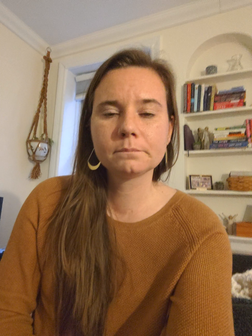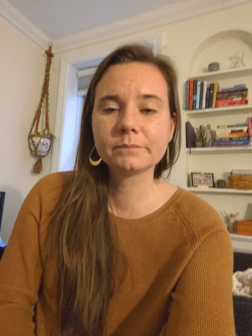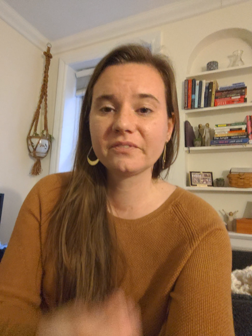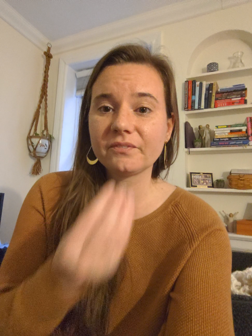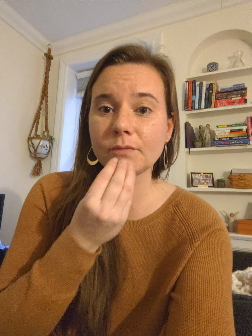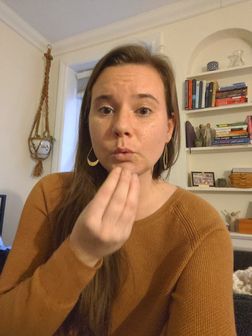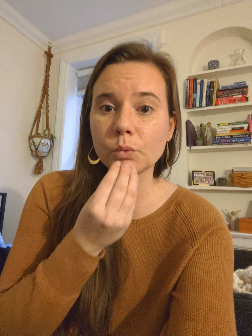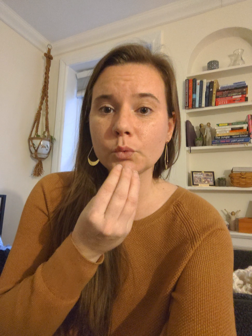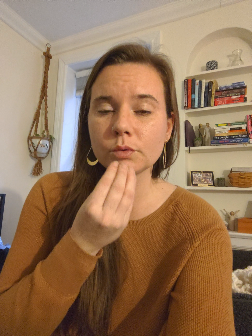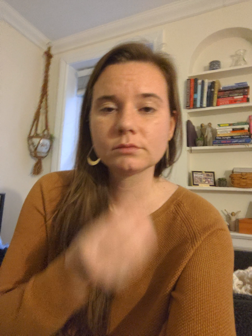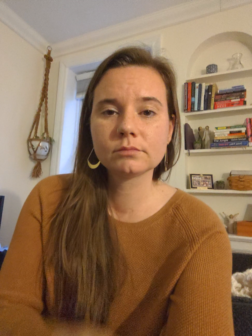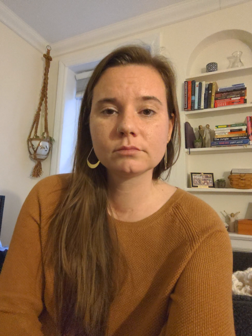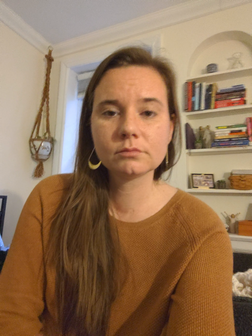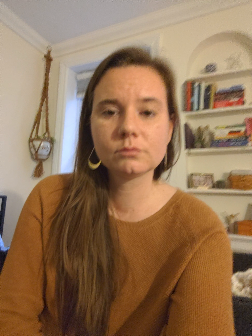food